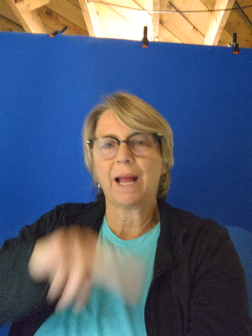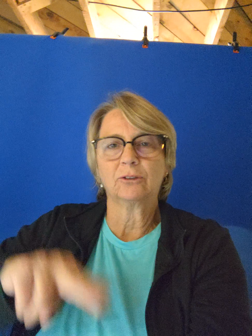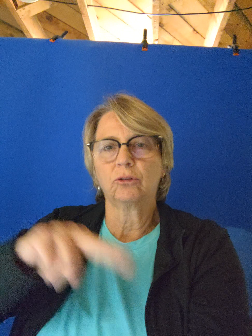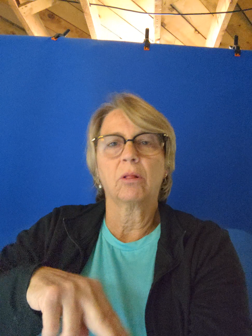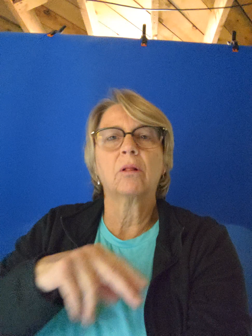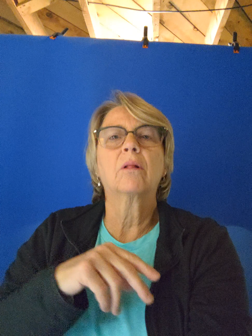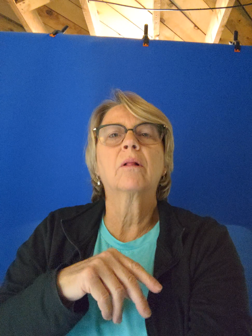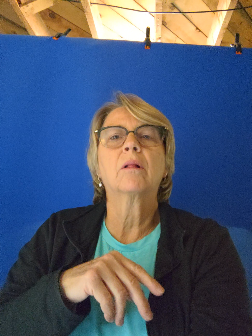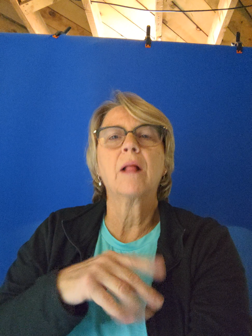puzzle